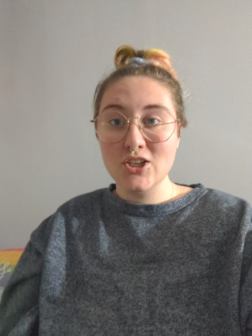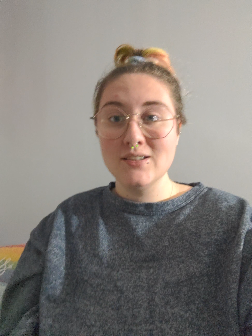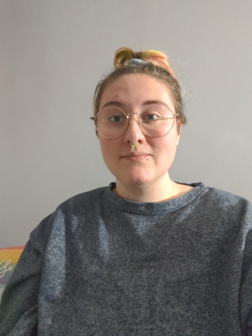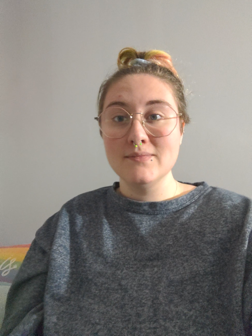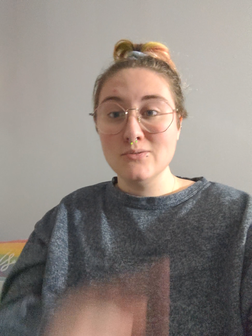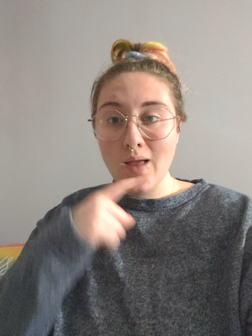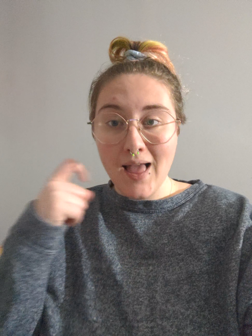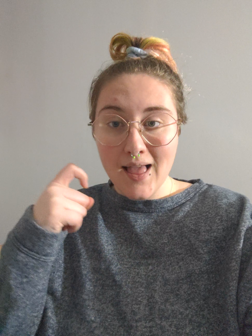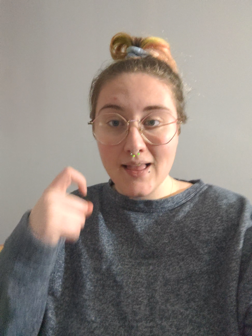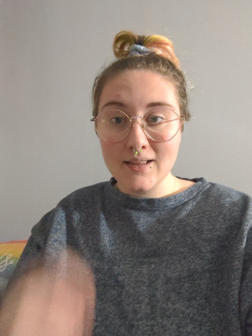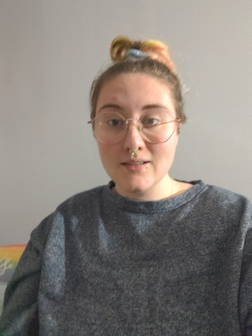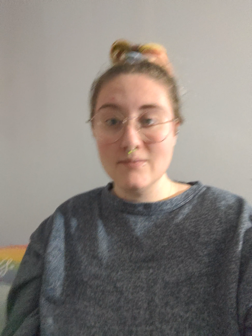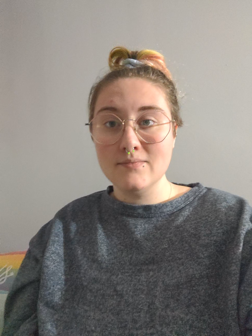dry